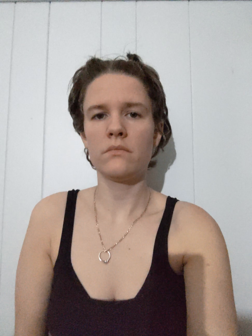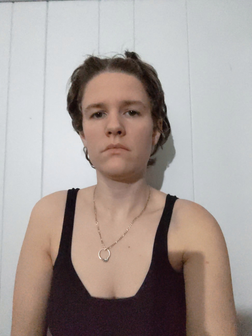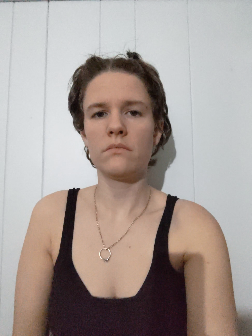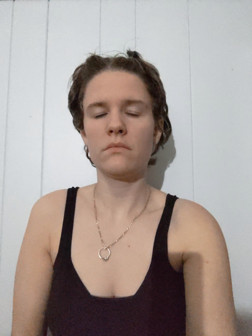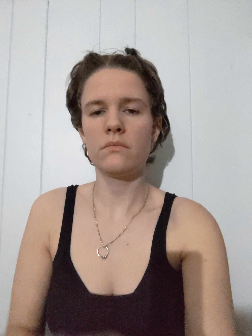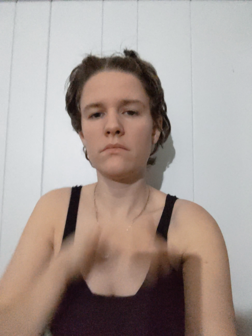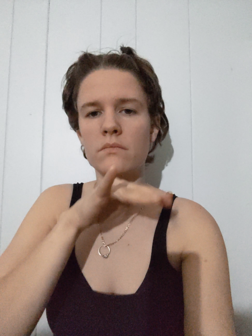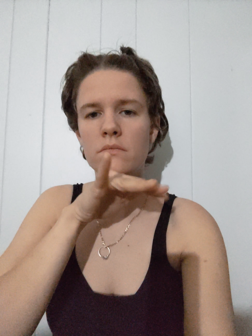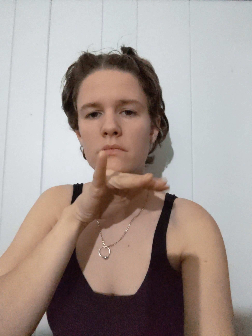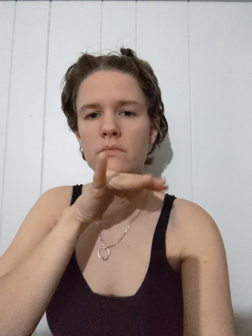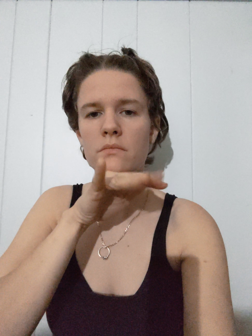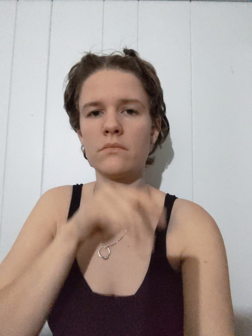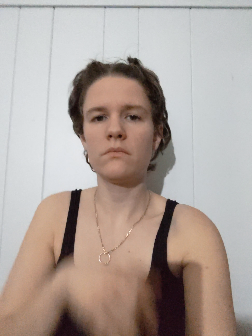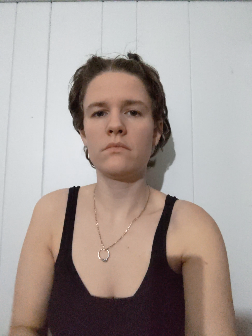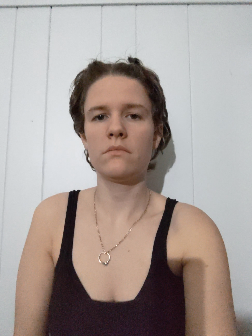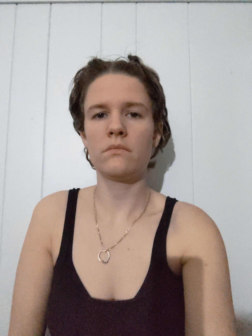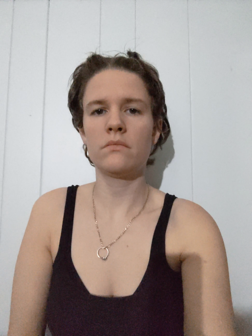dirty